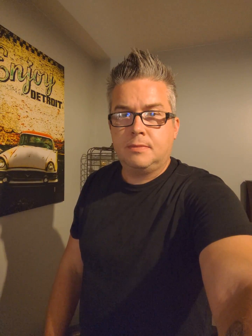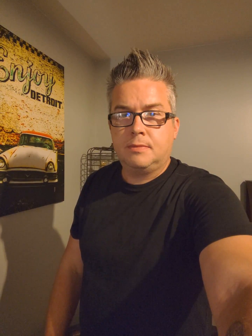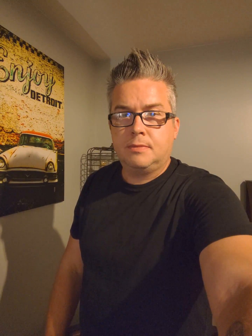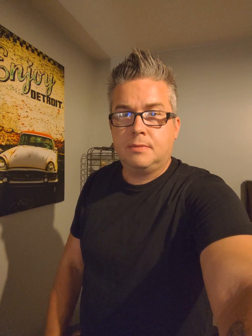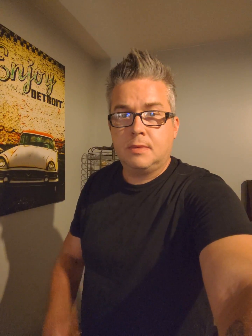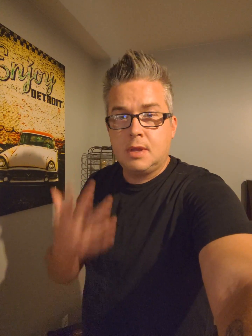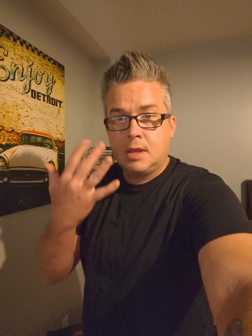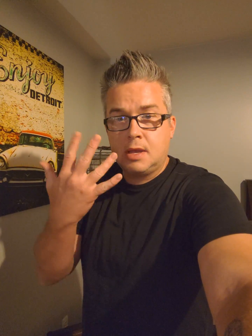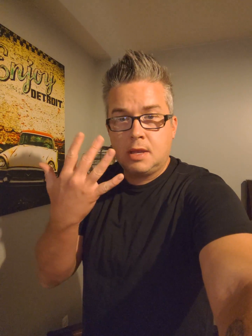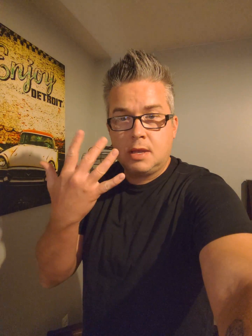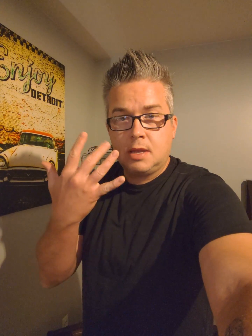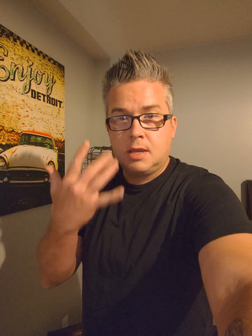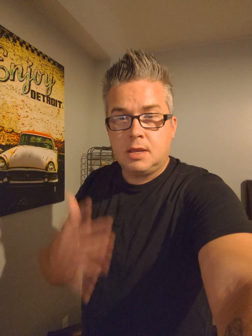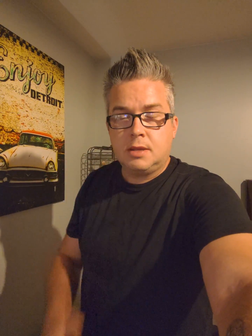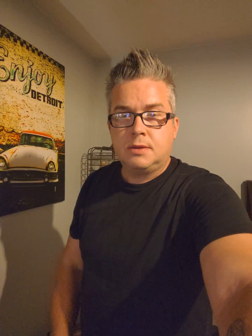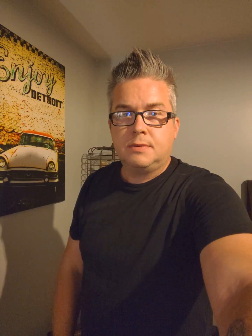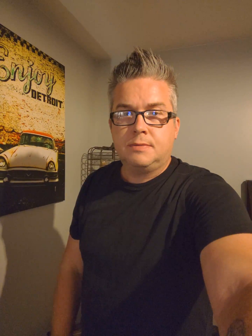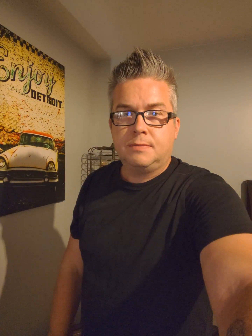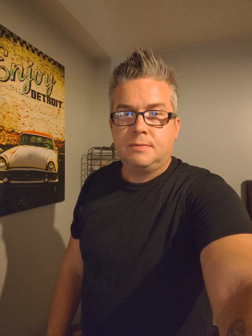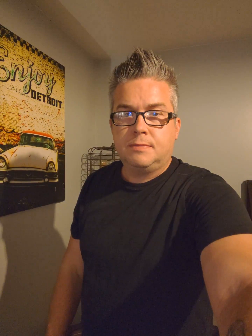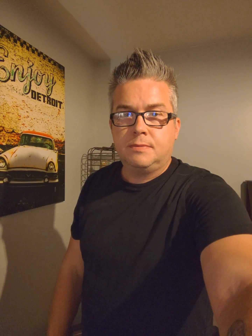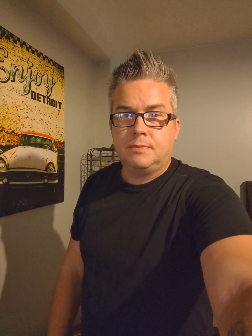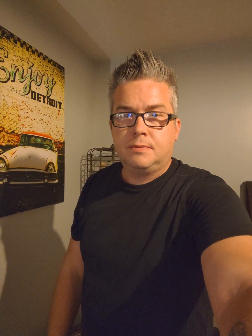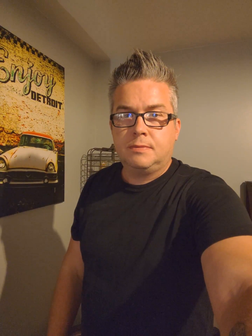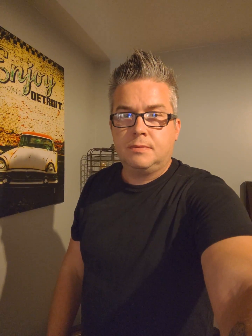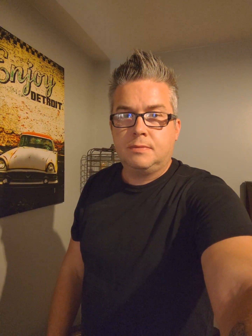hand